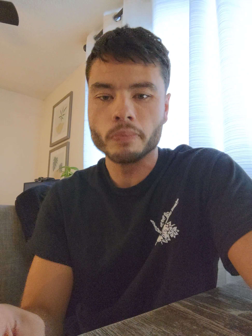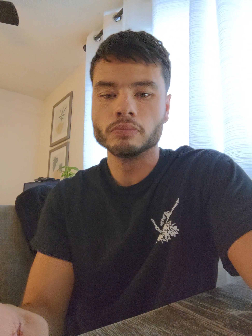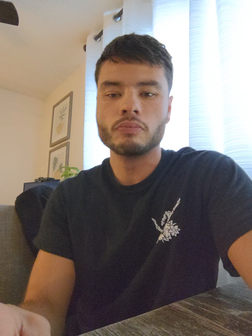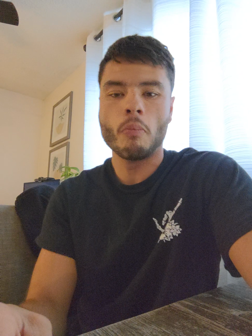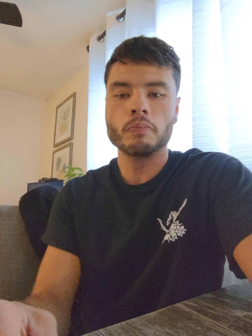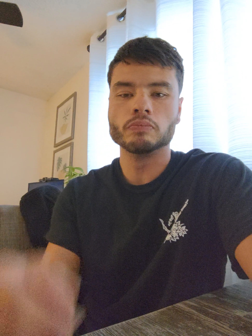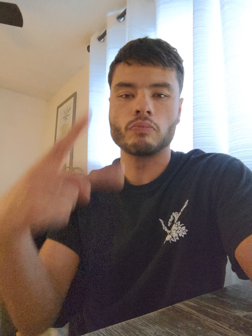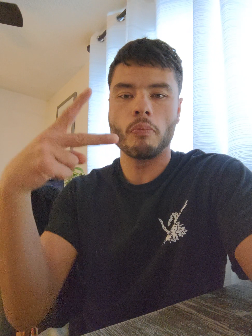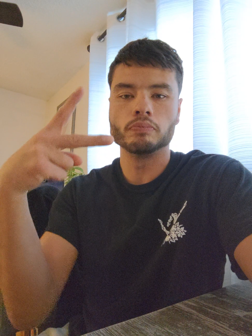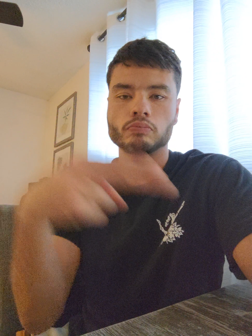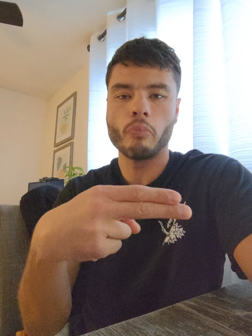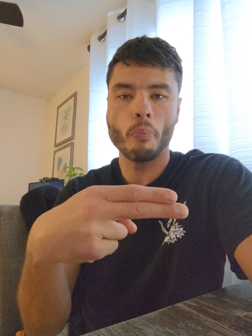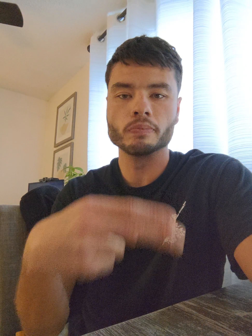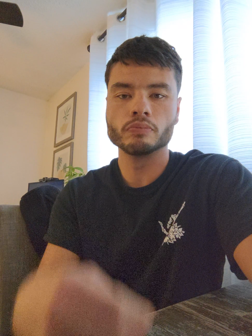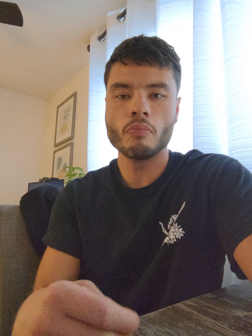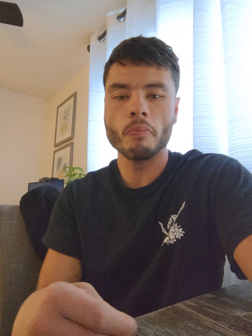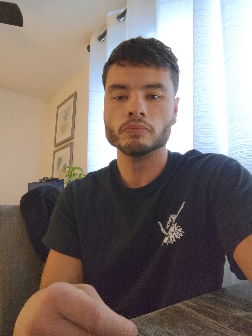cut